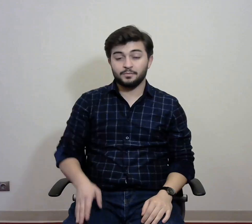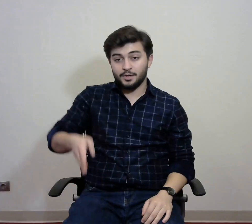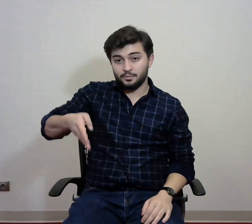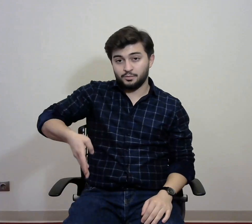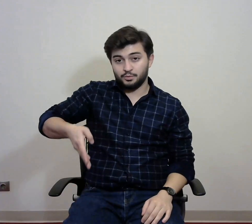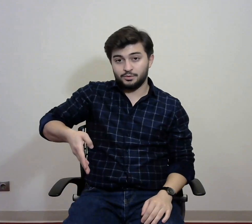burda